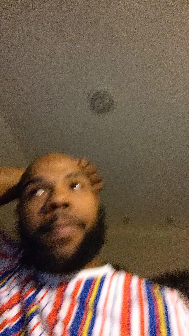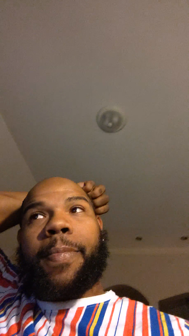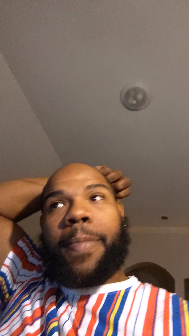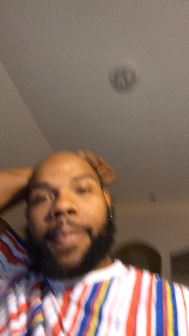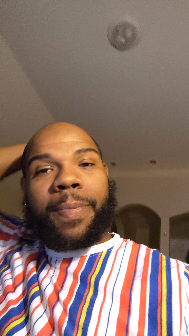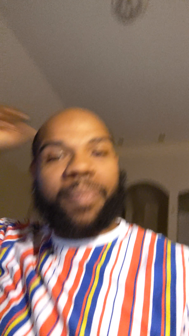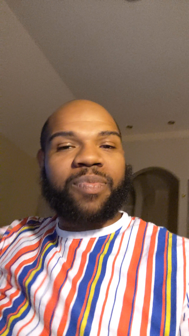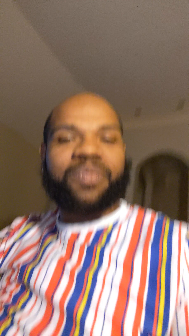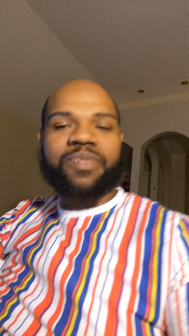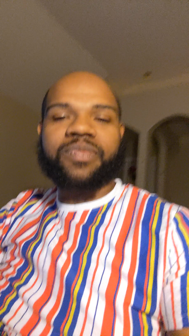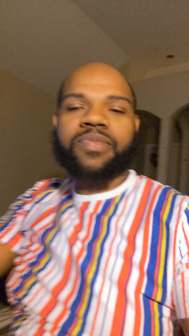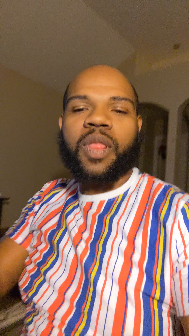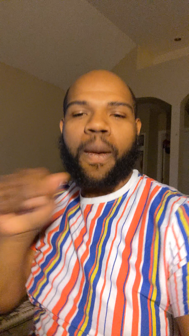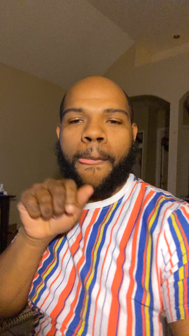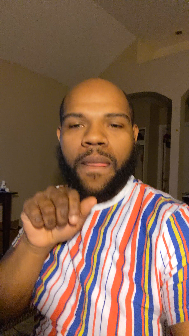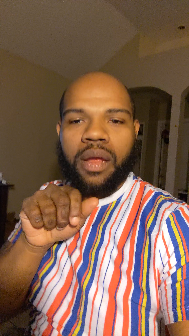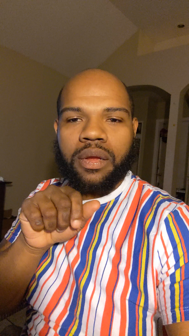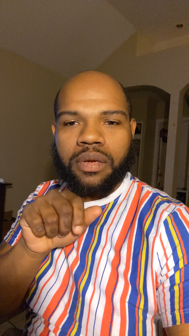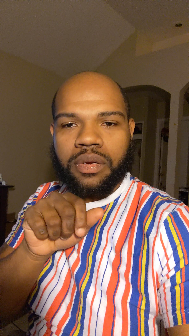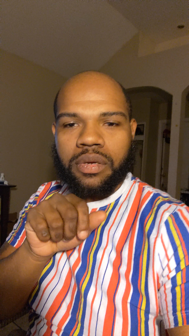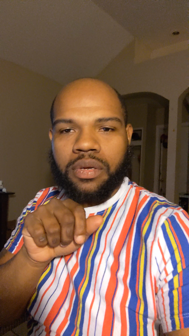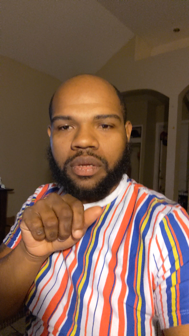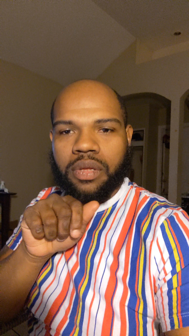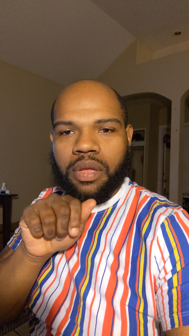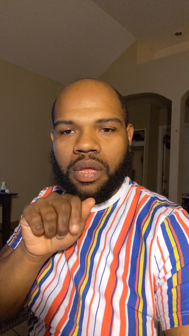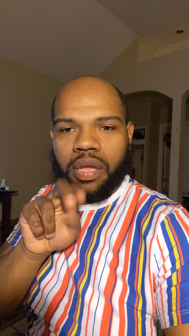an